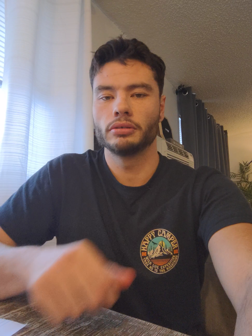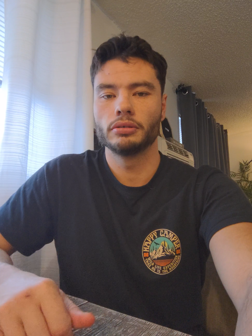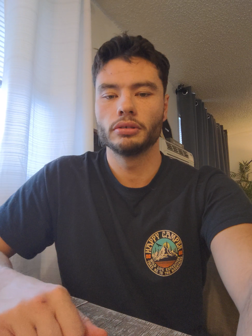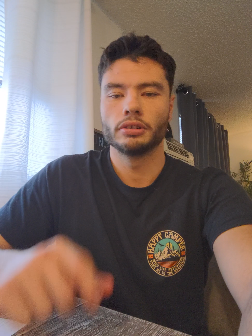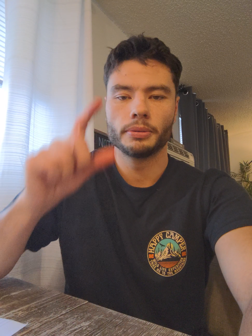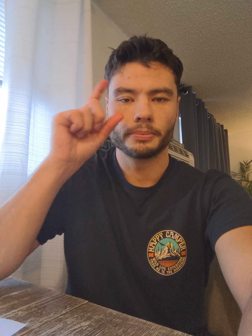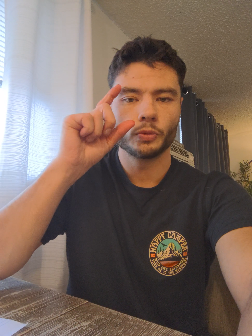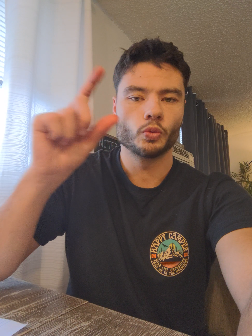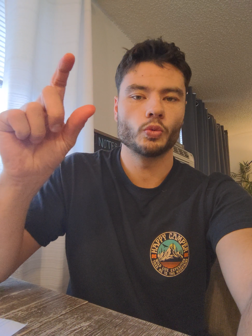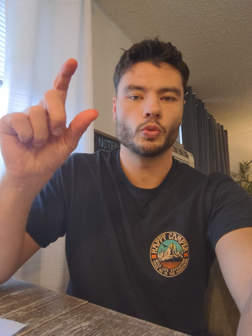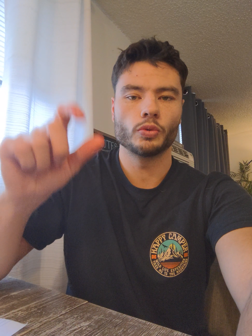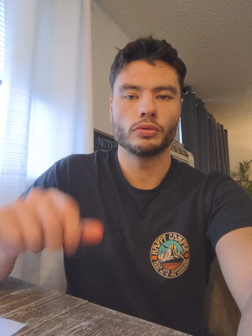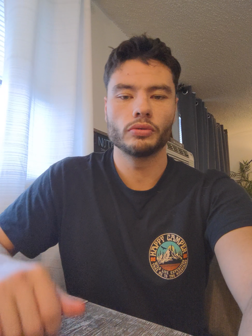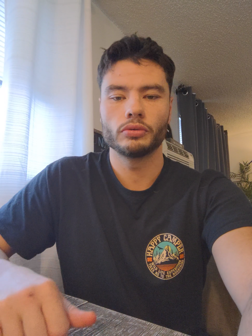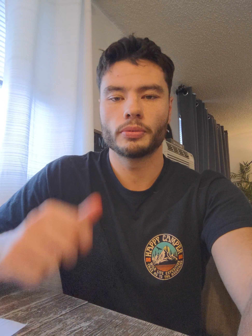moon